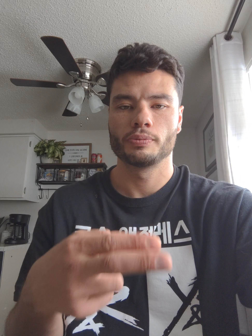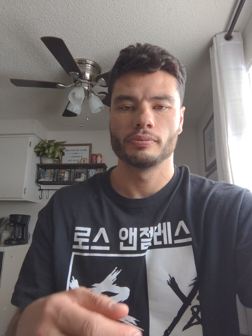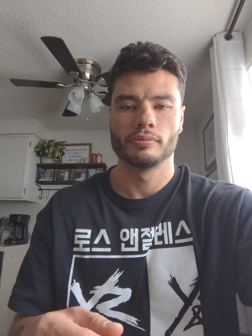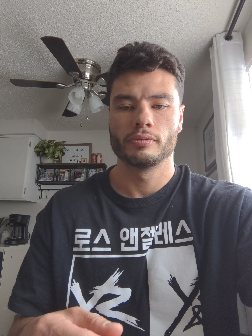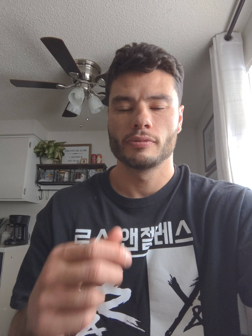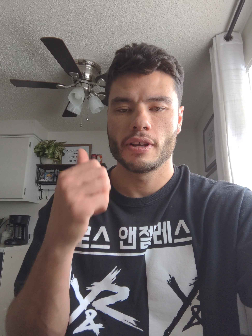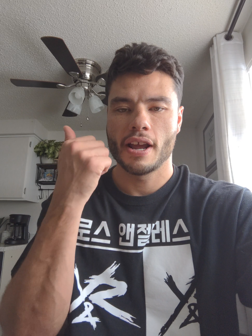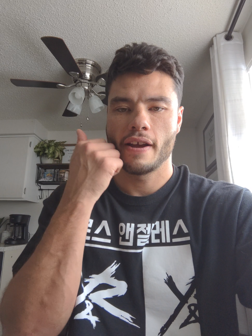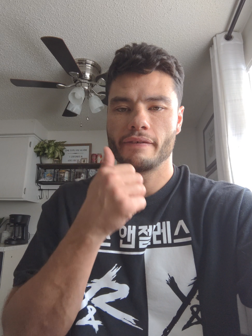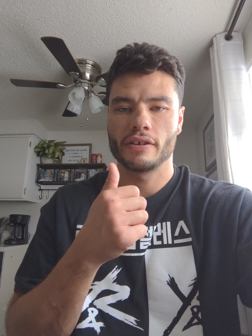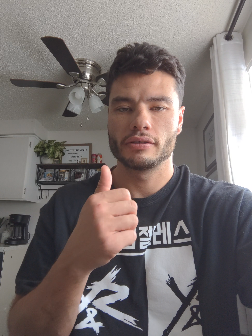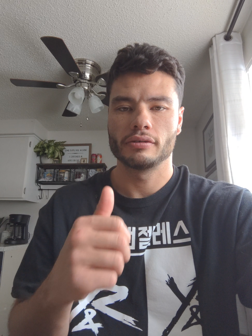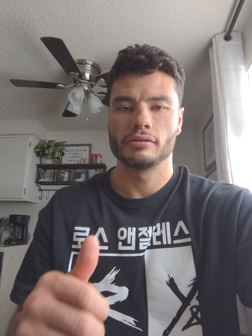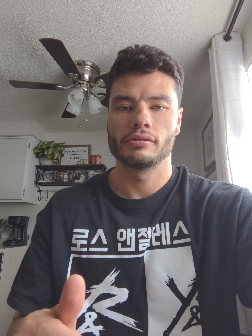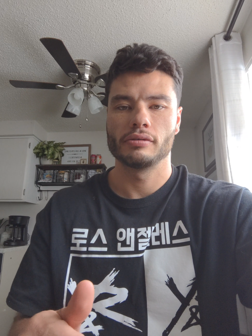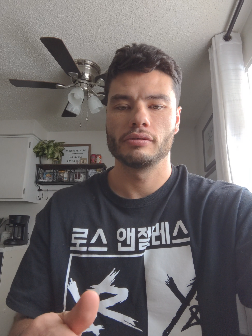every